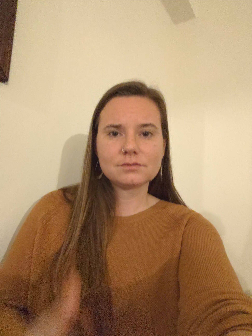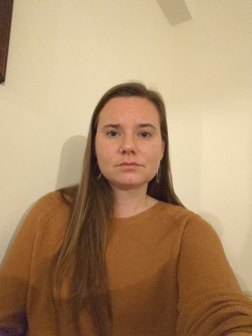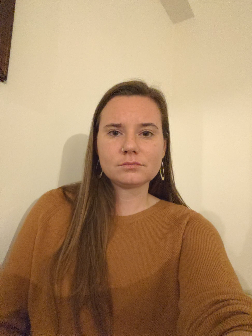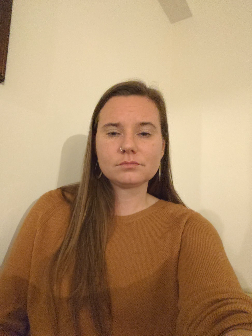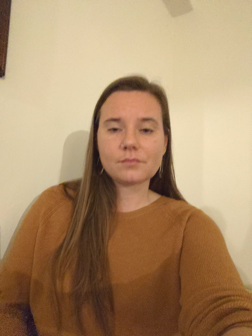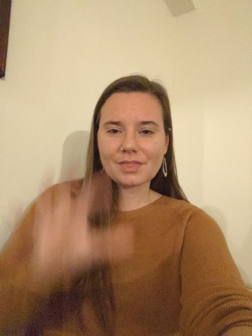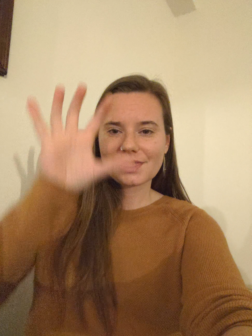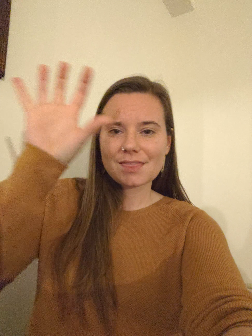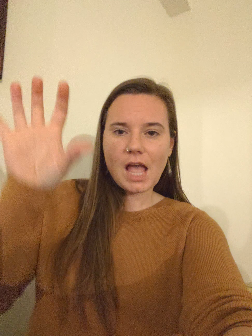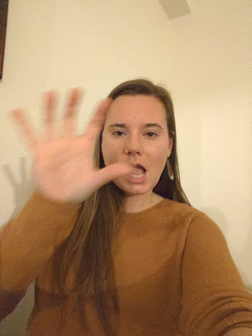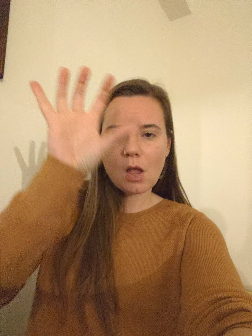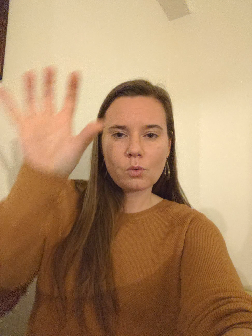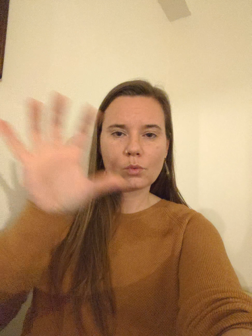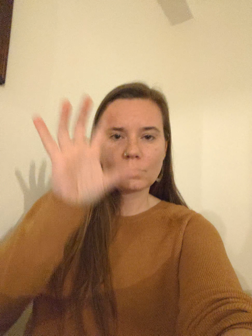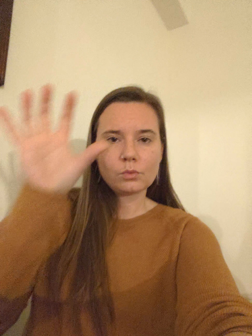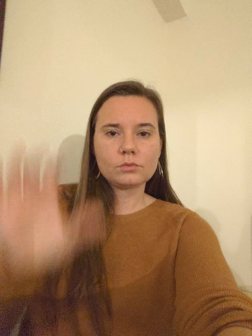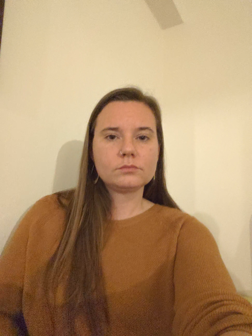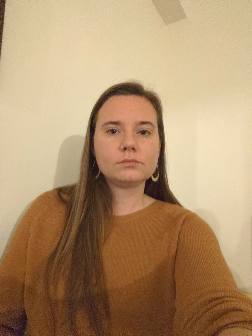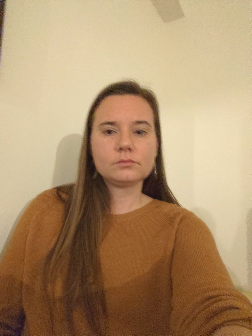cloud